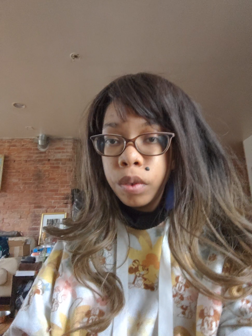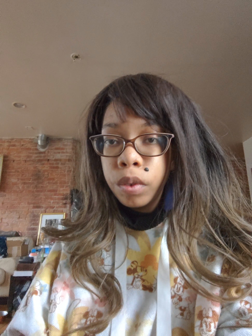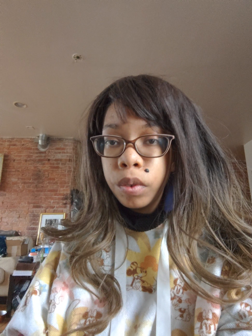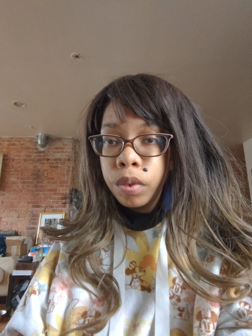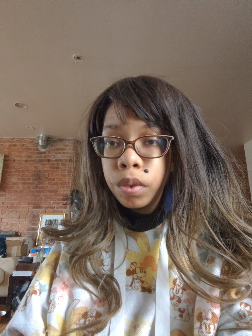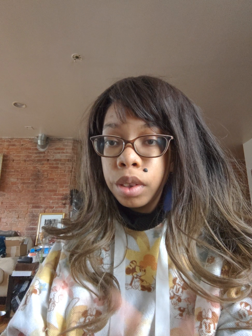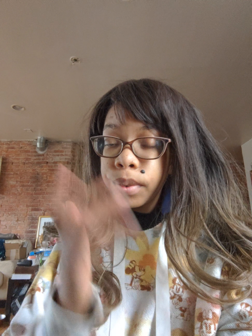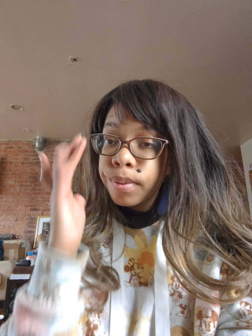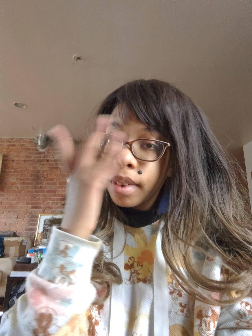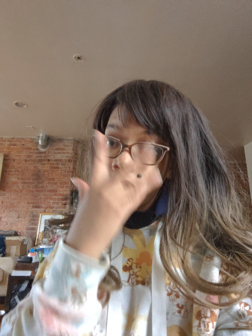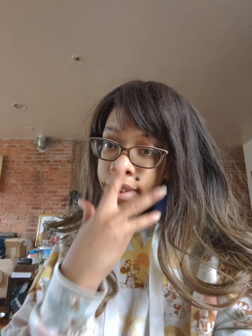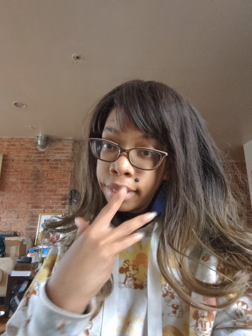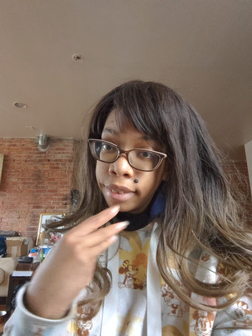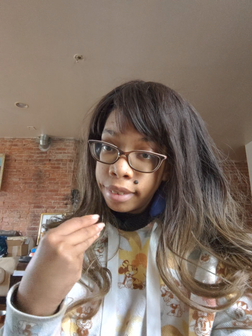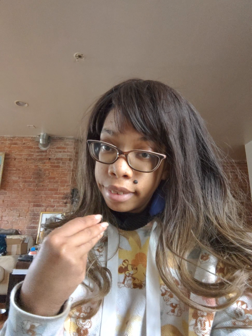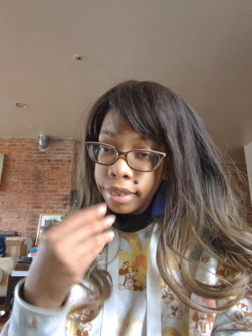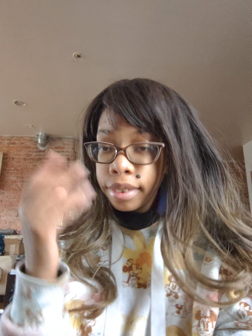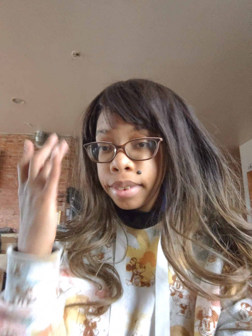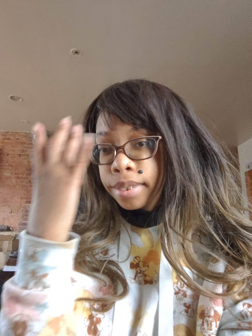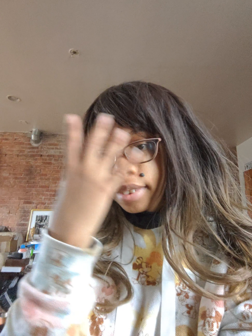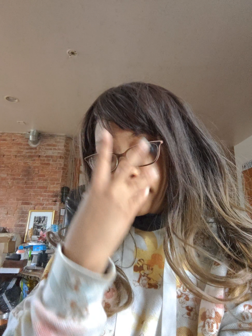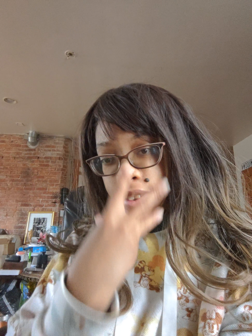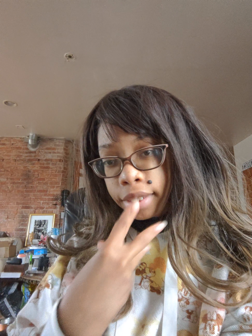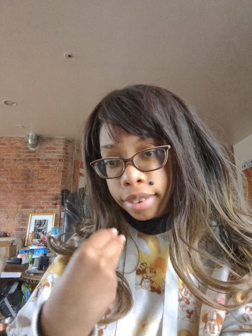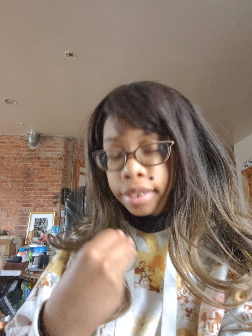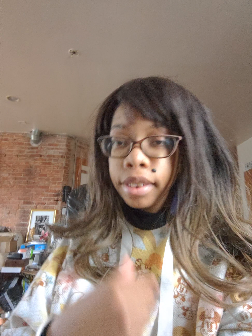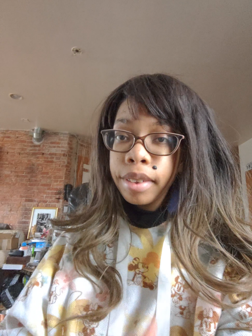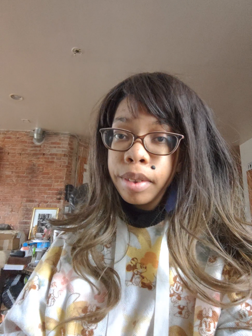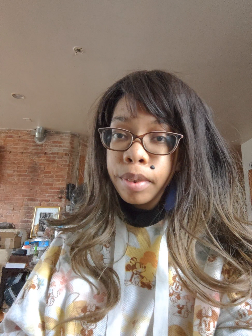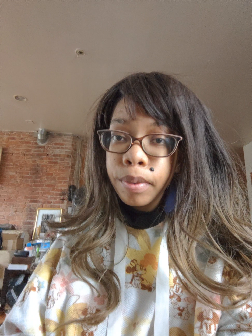pretty